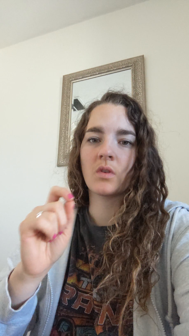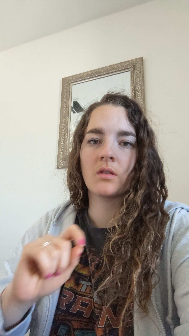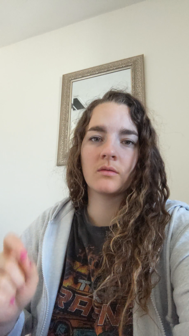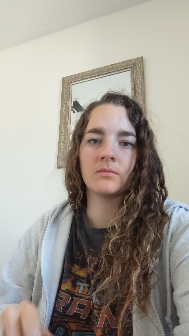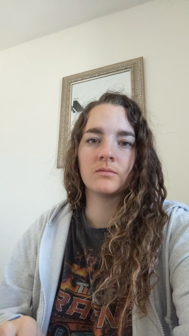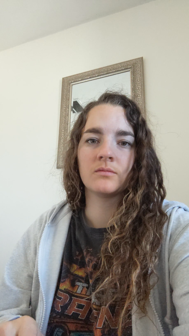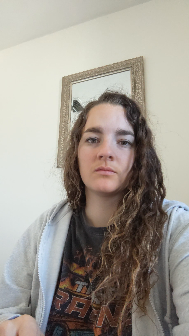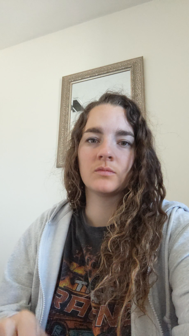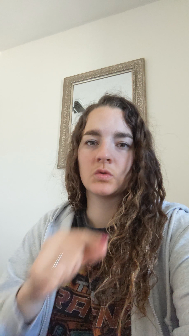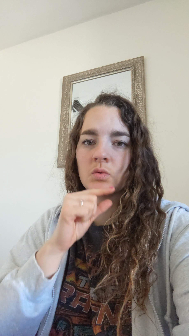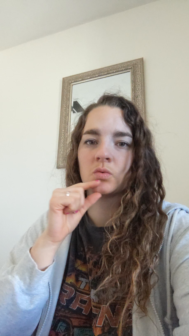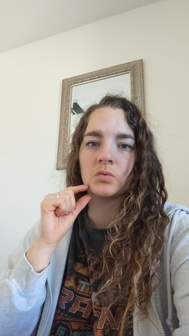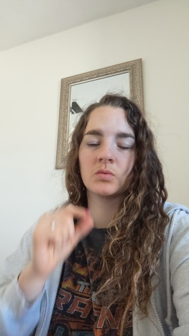glue